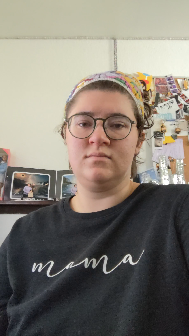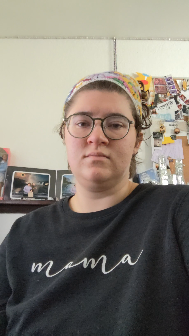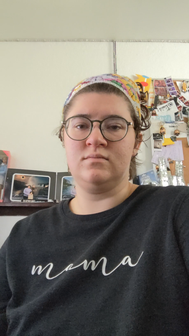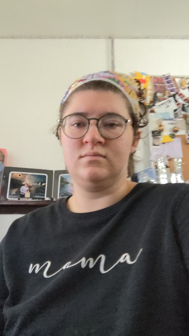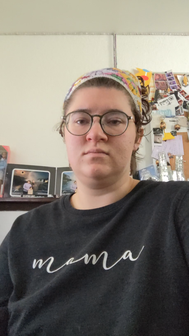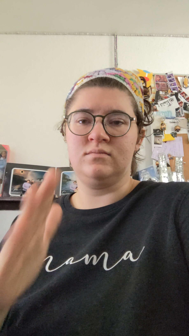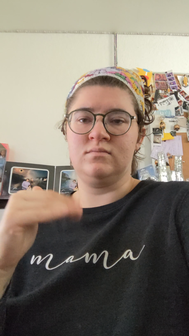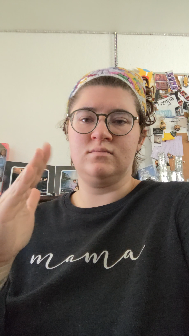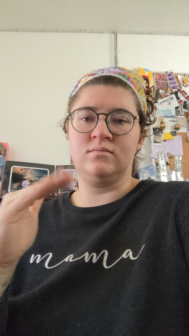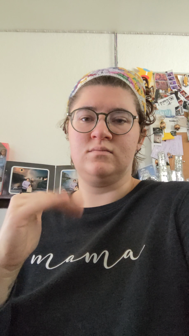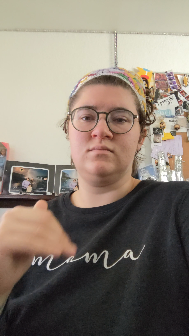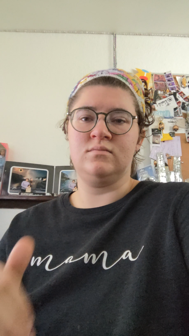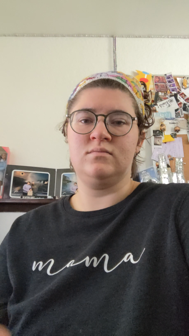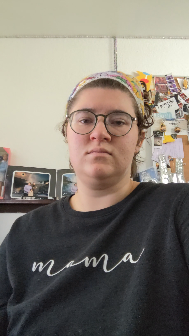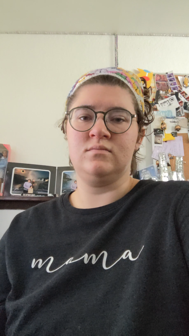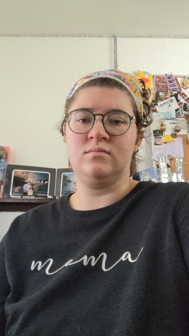downtown